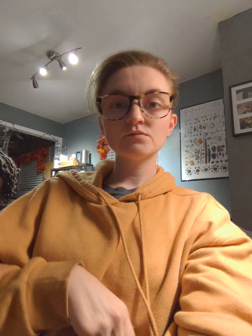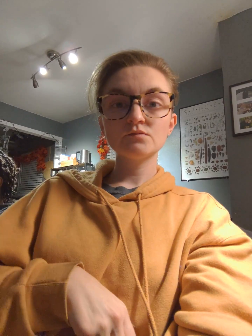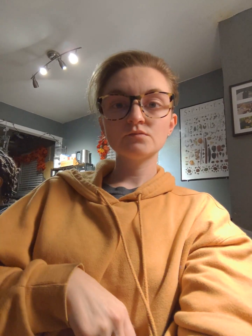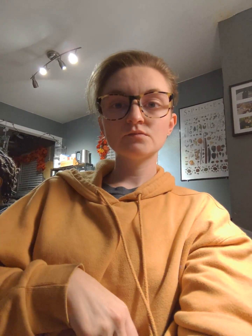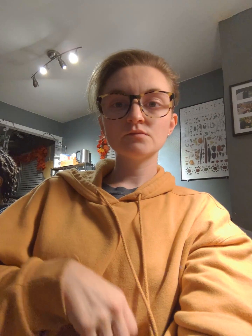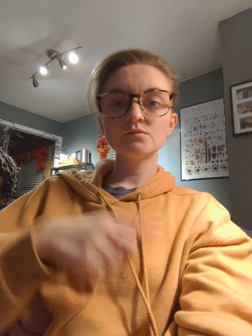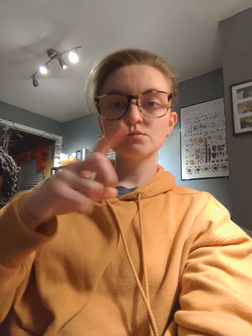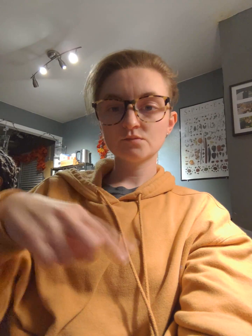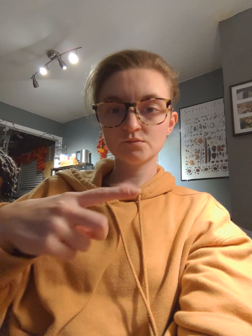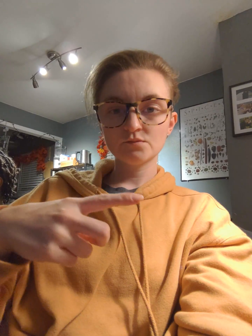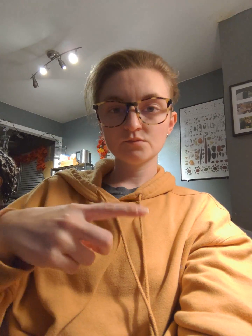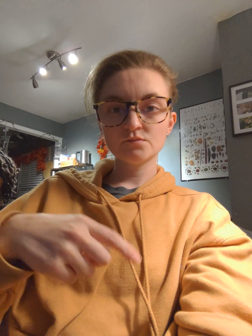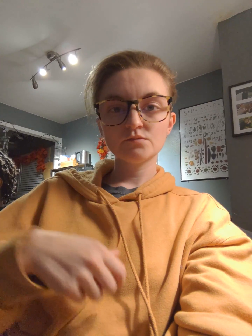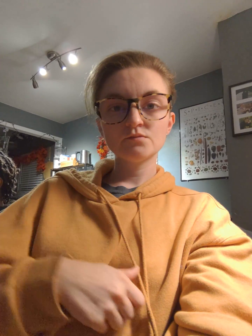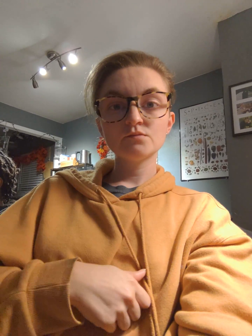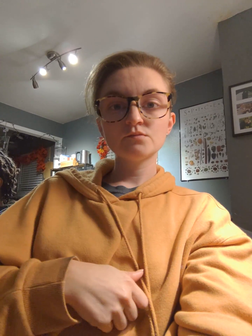about